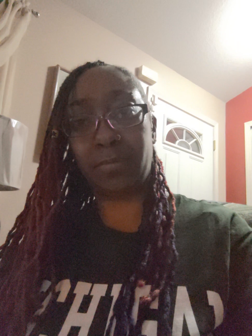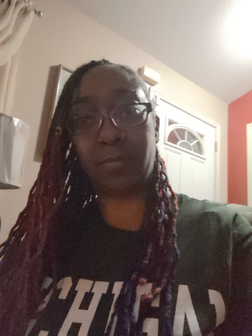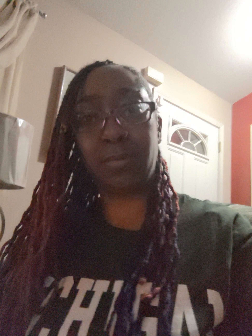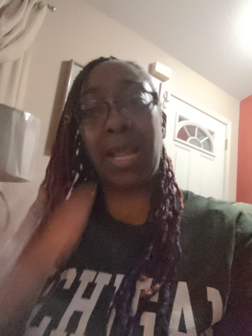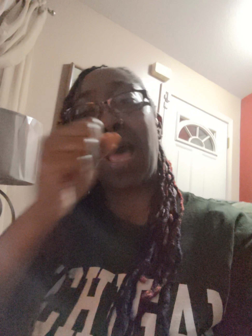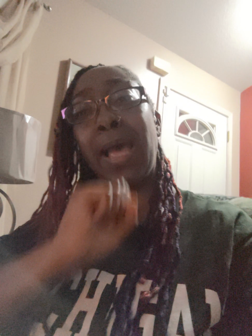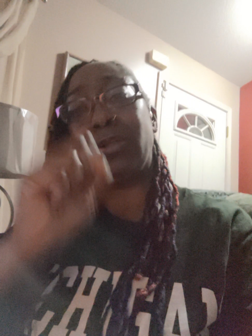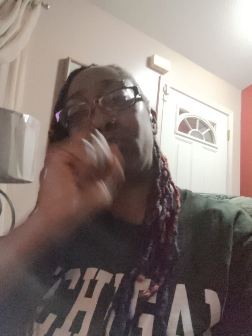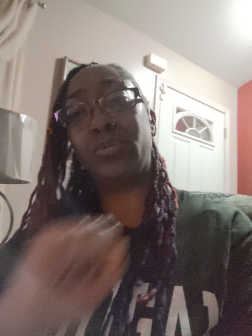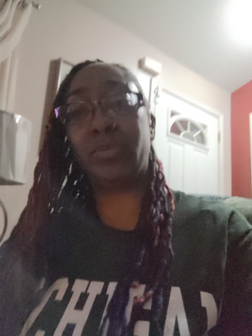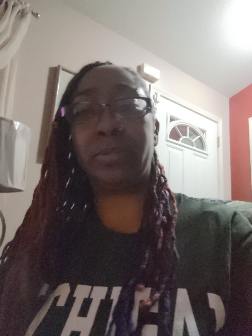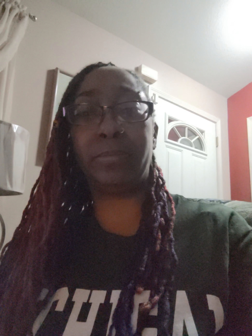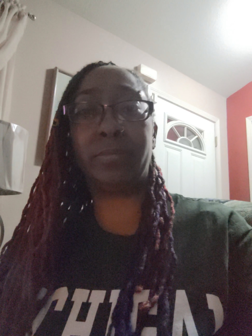ice cream